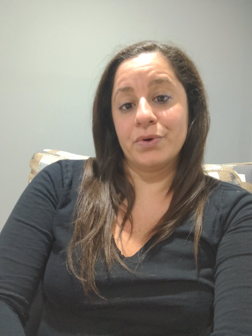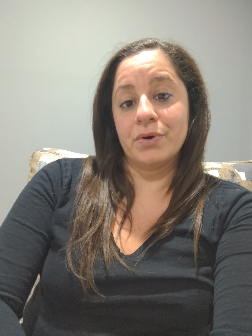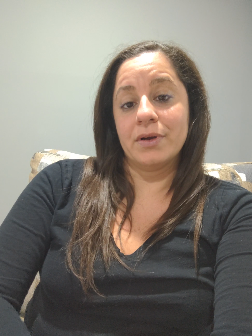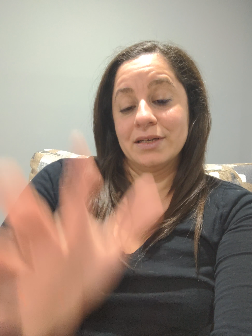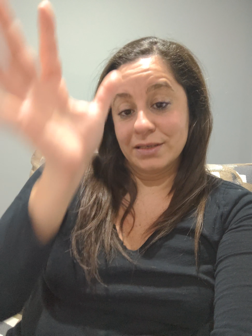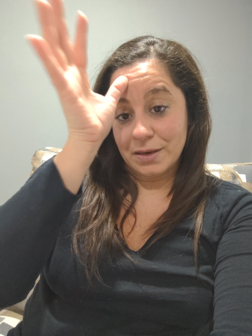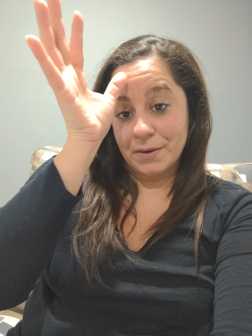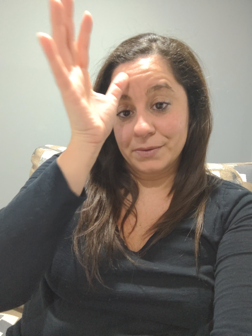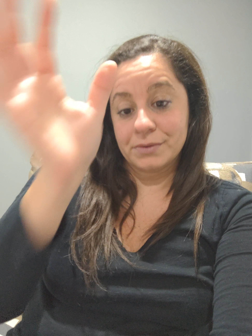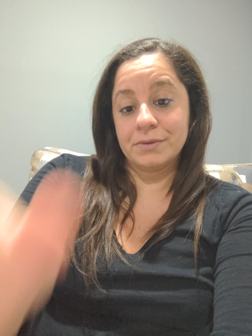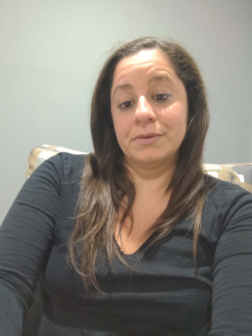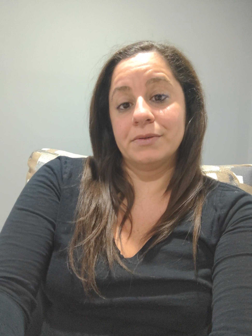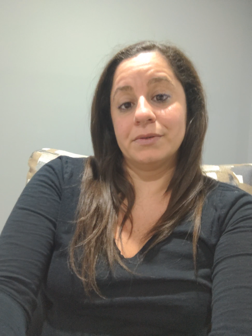dad